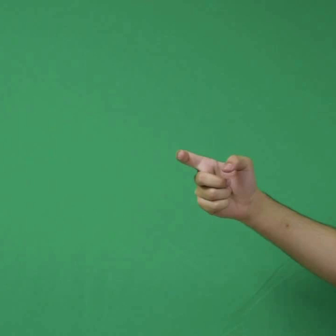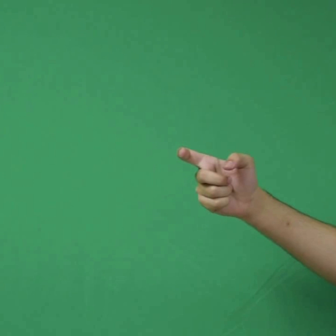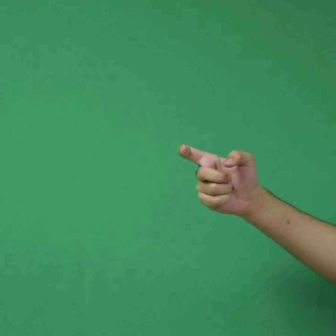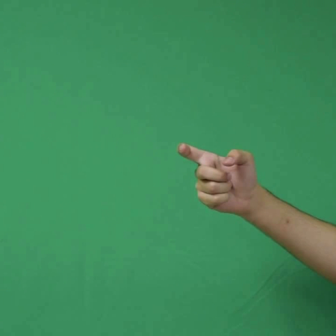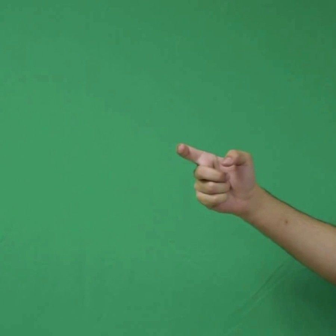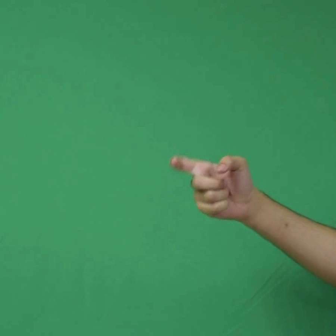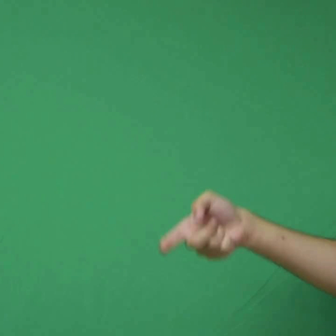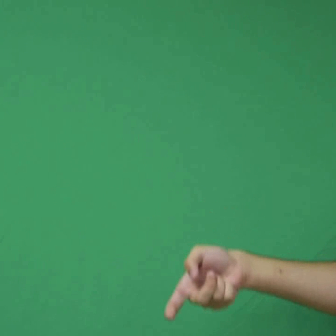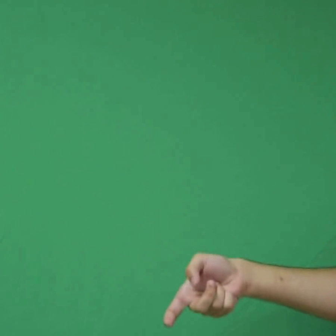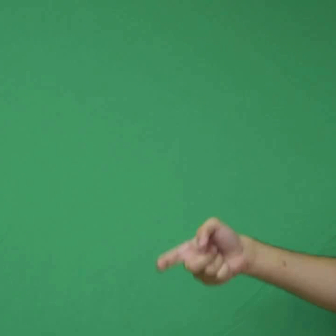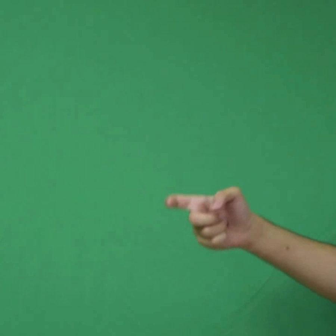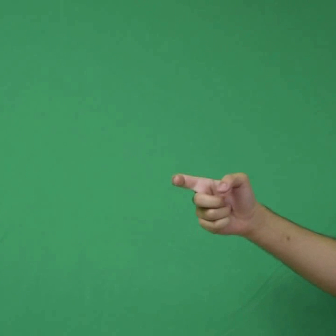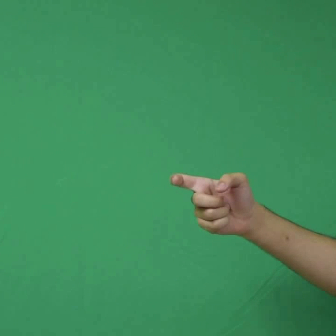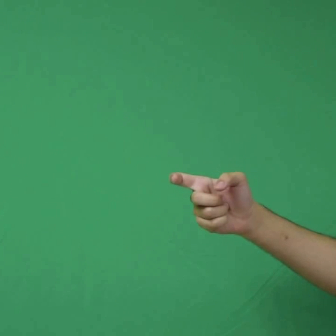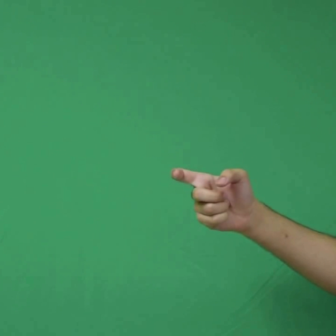Q